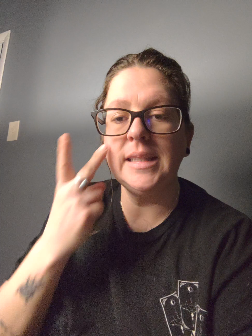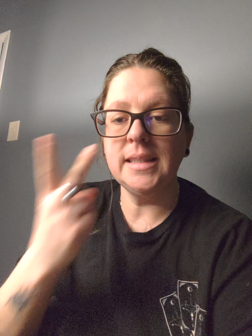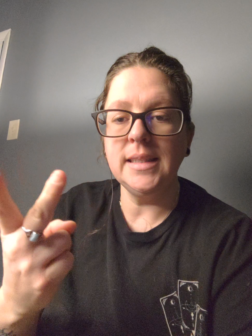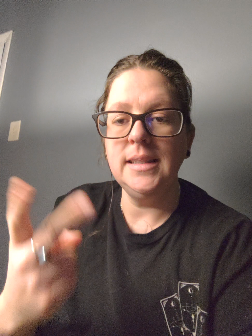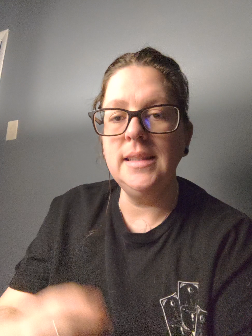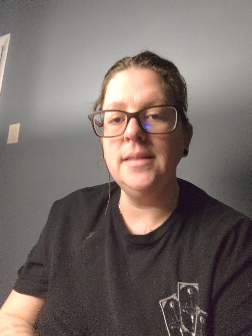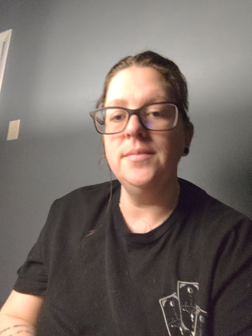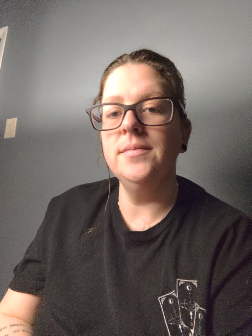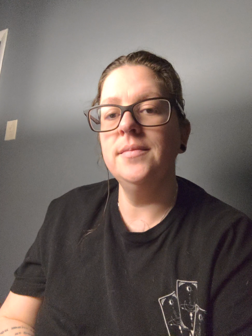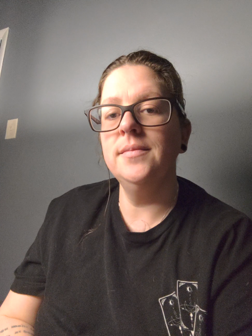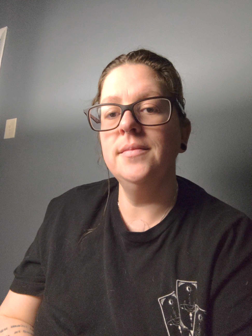see